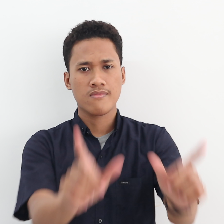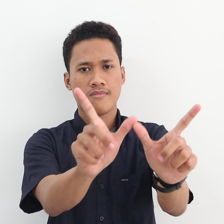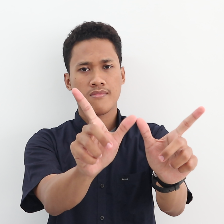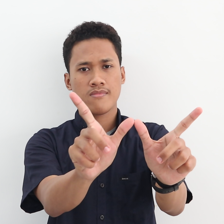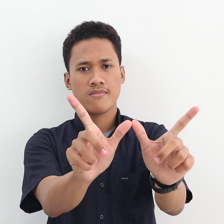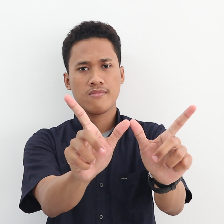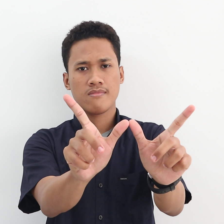W